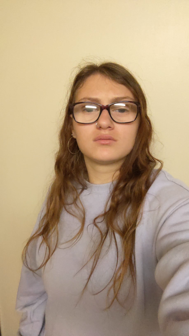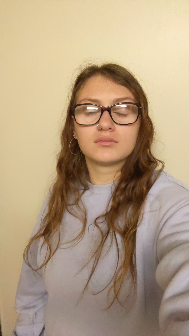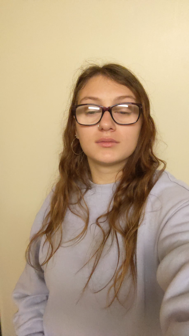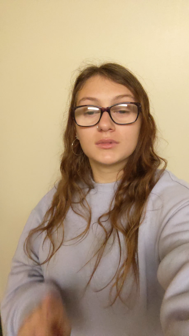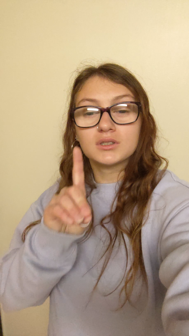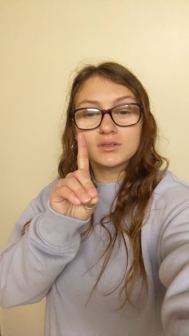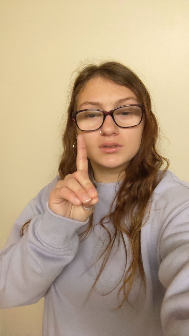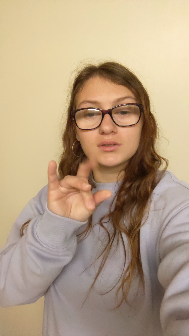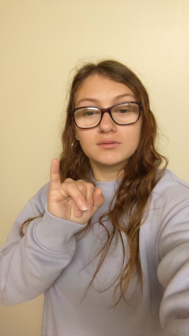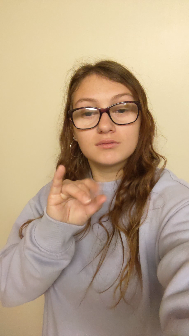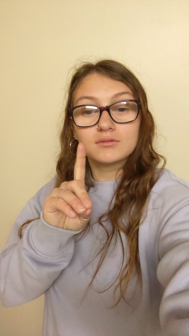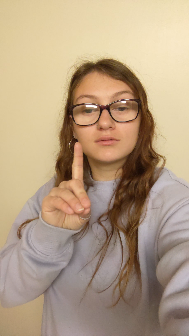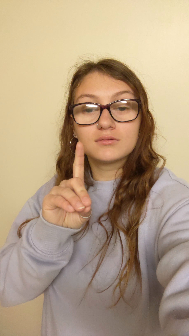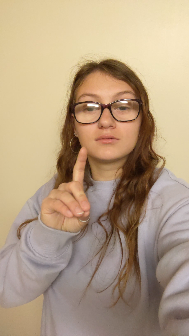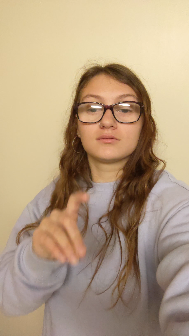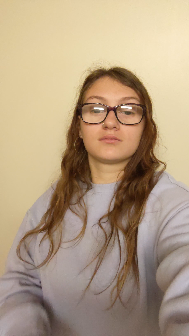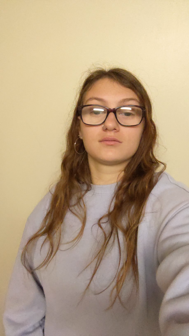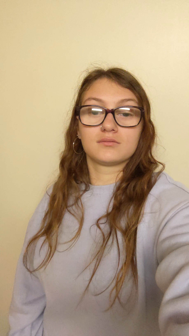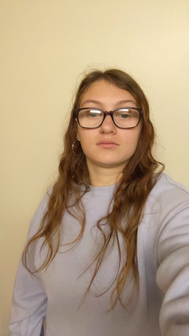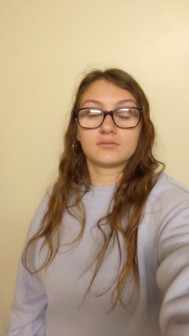did